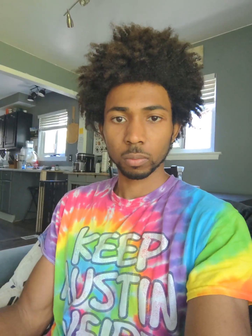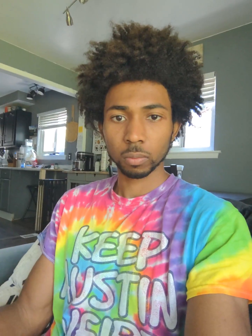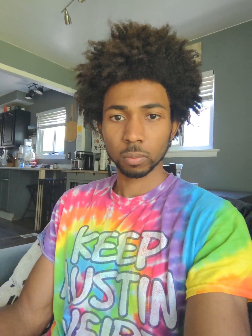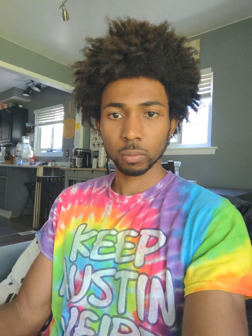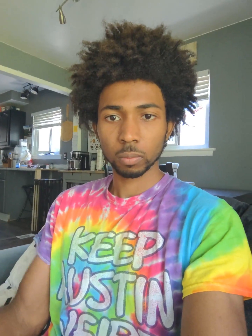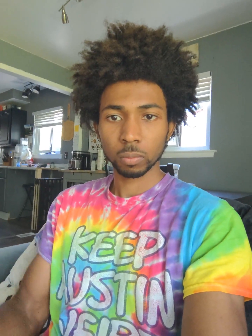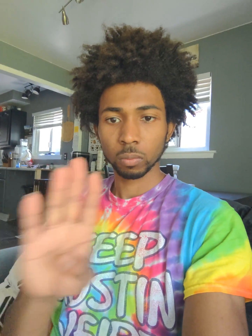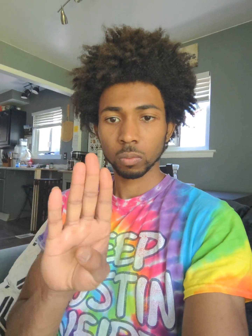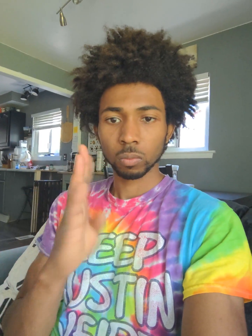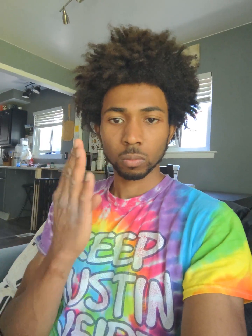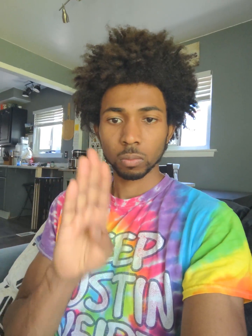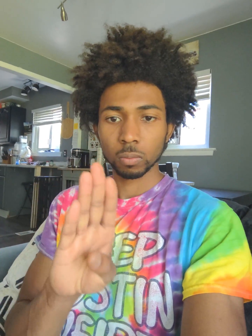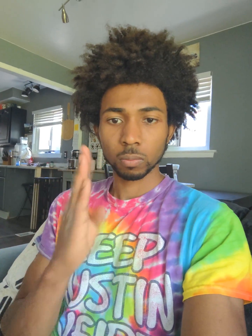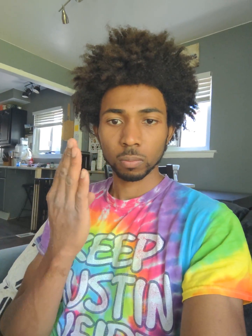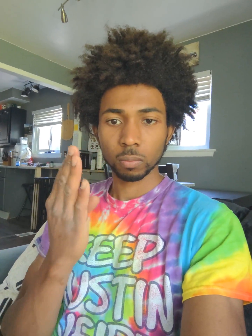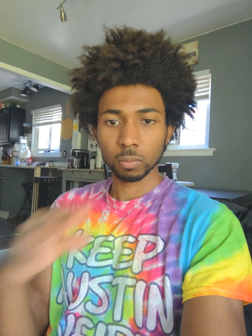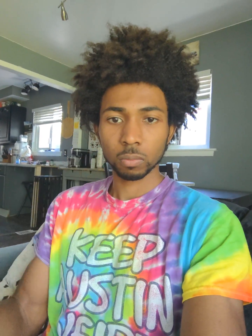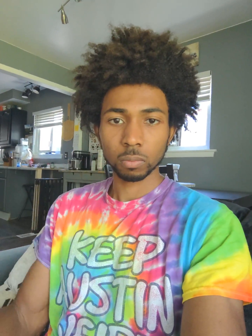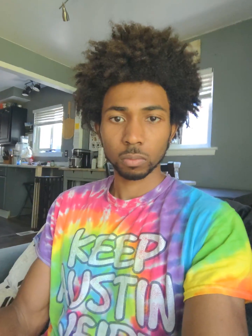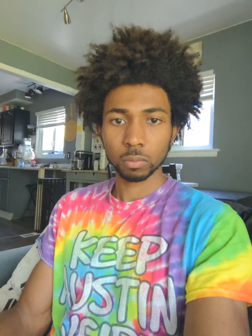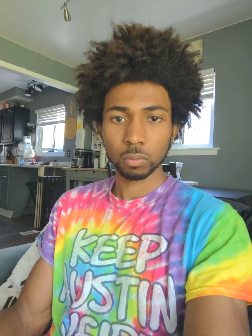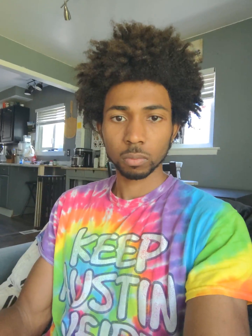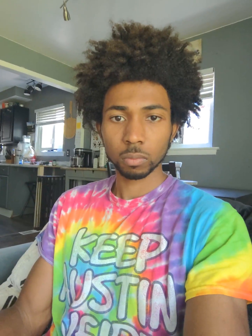door